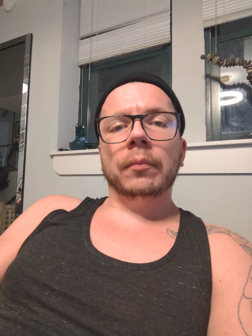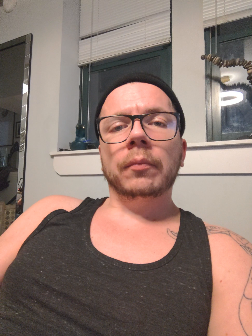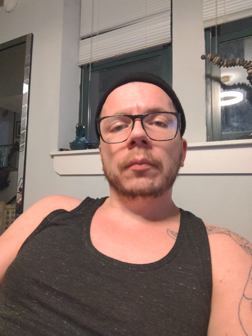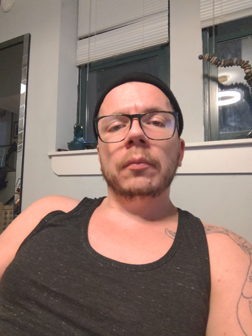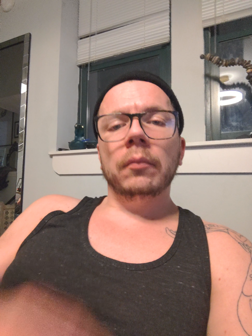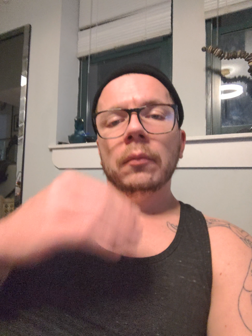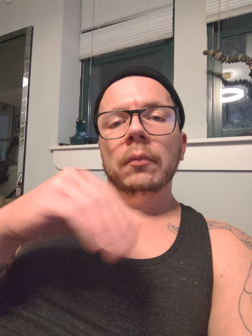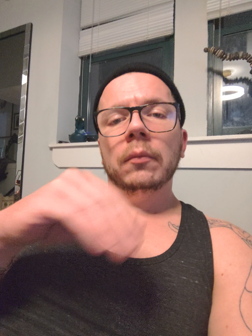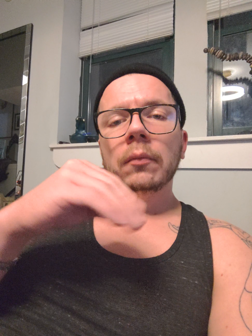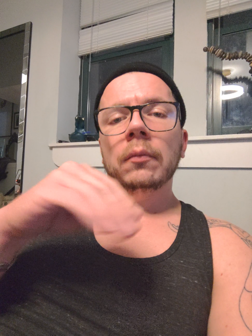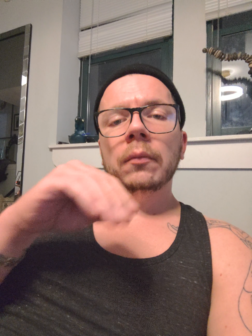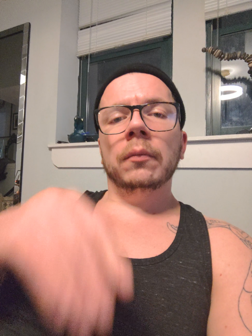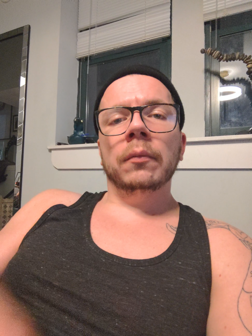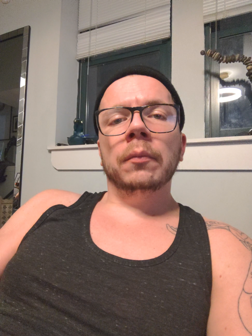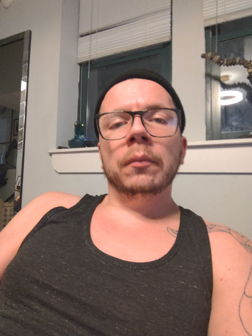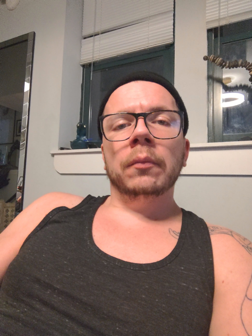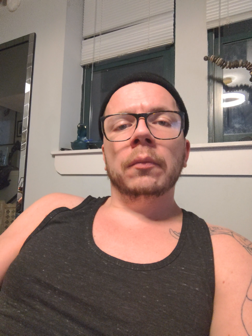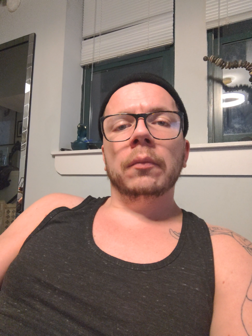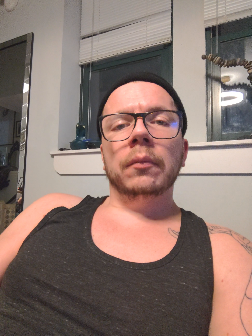store